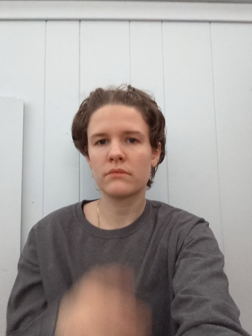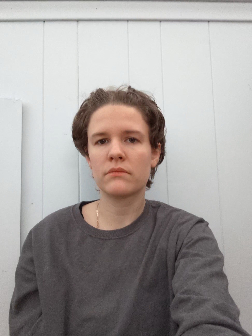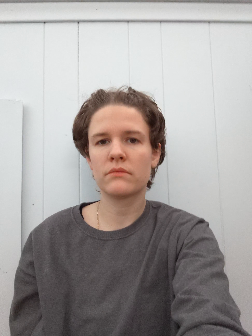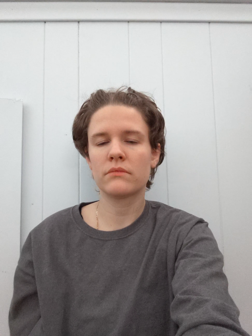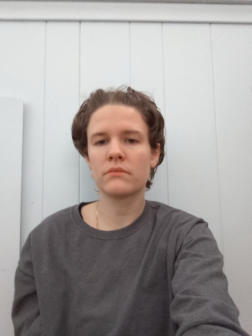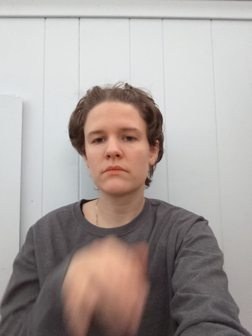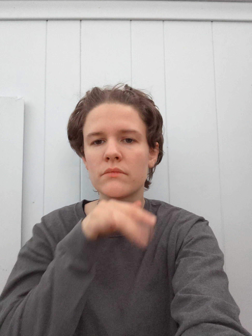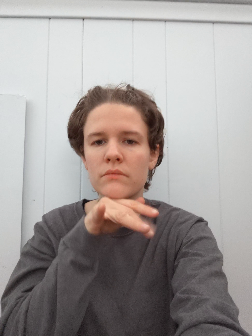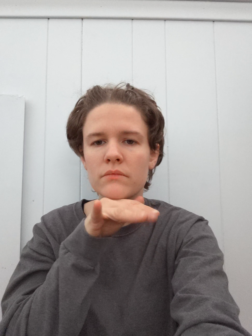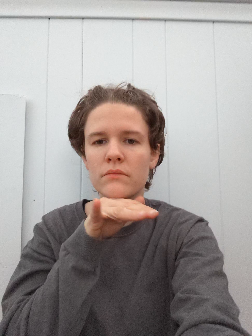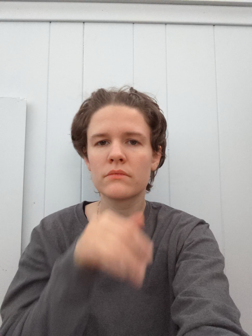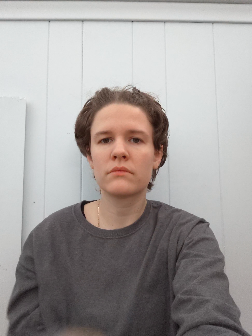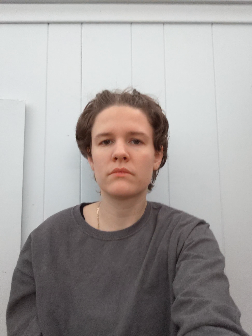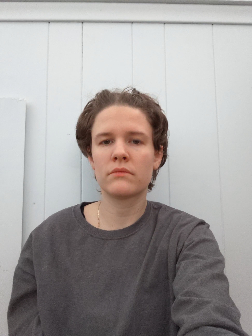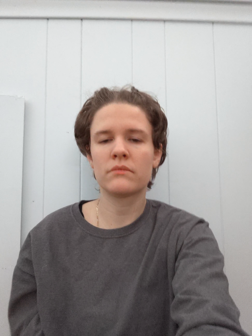dirty